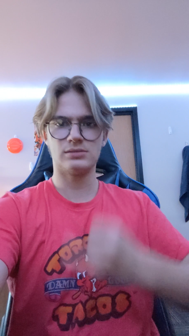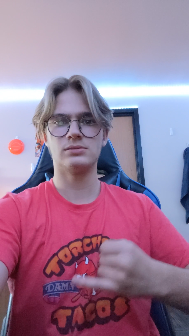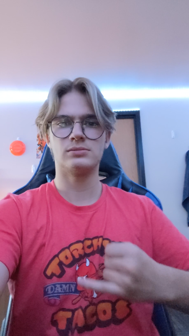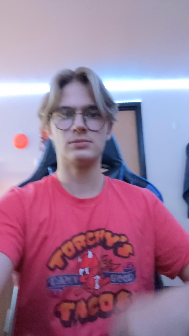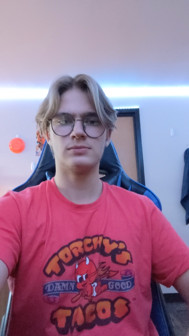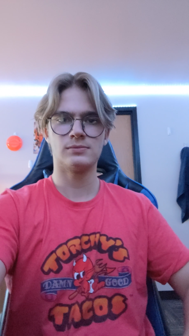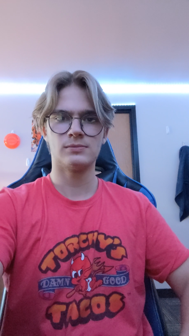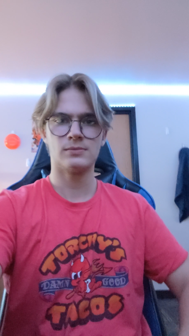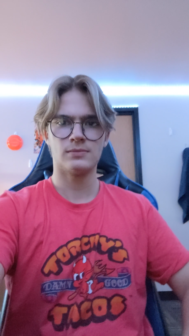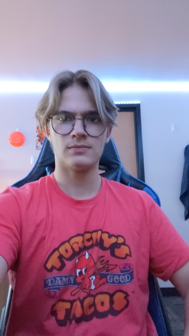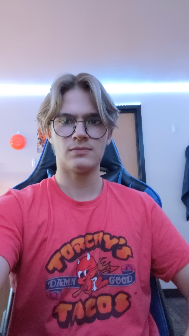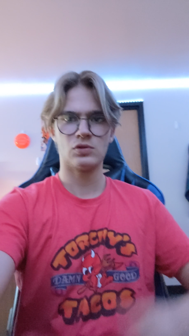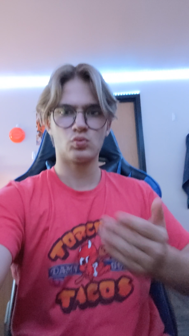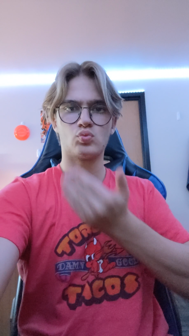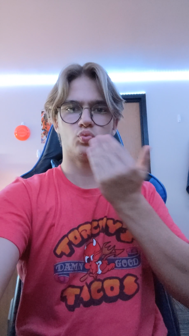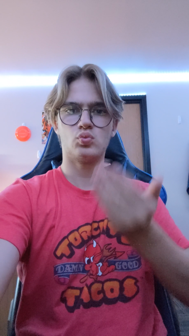new